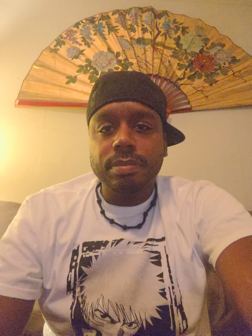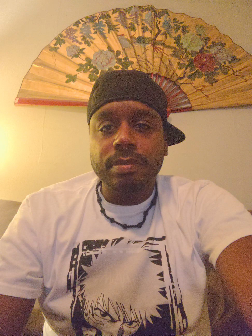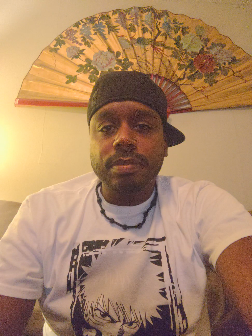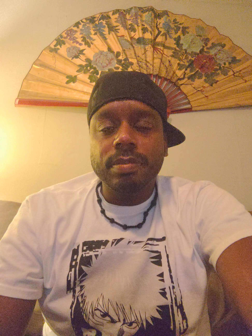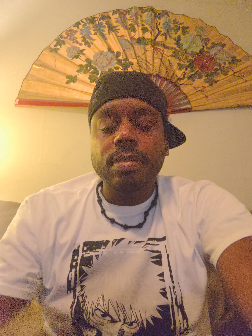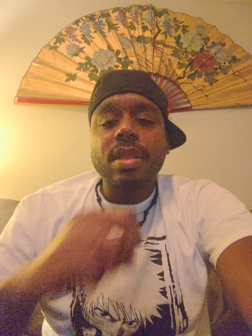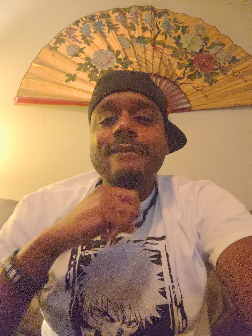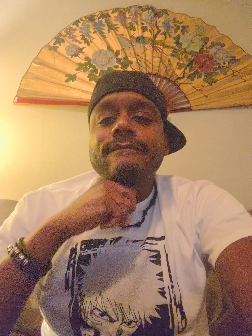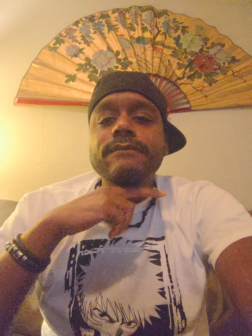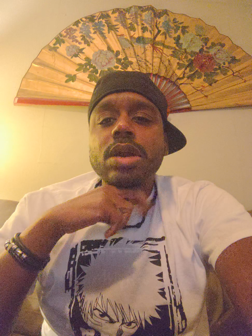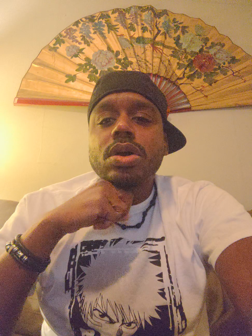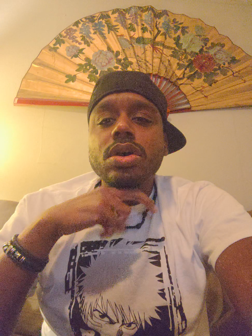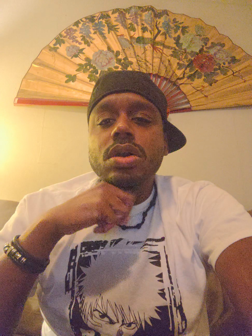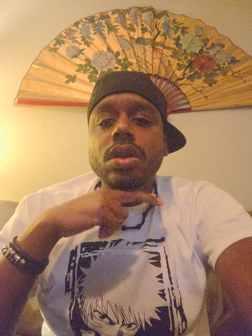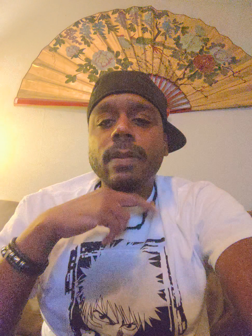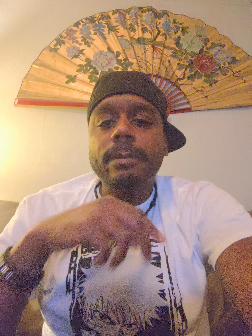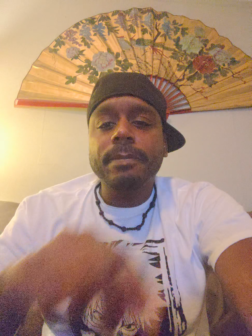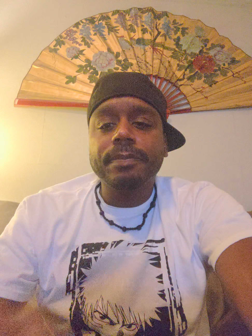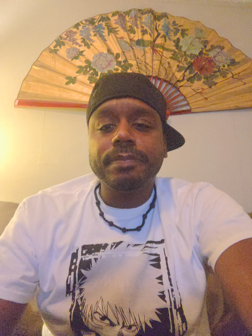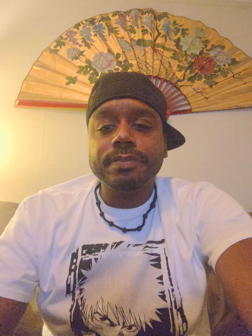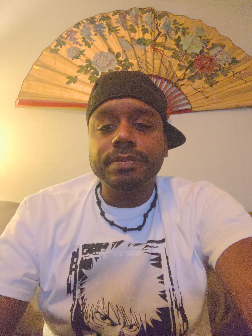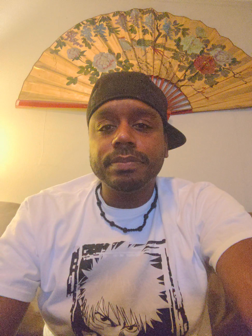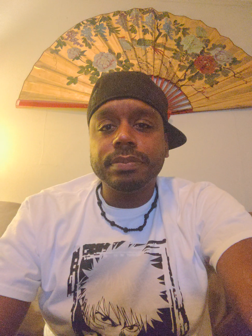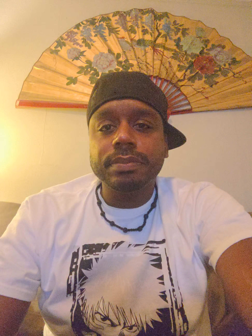frog